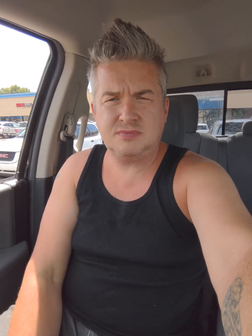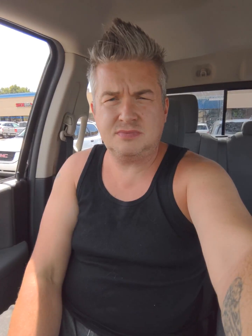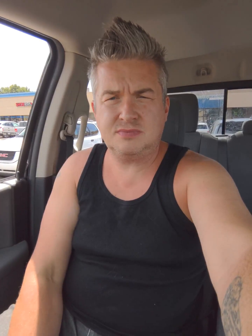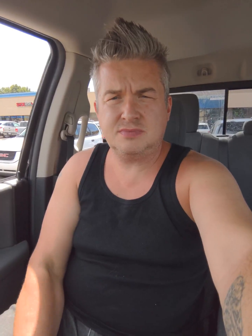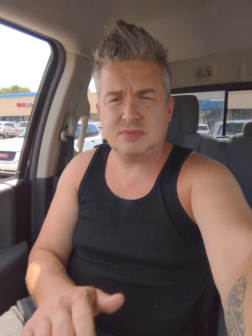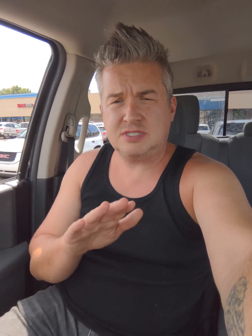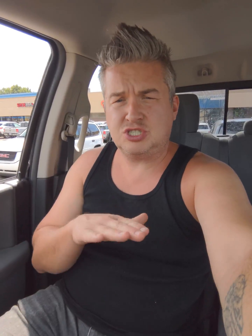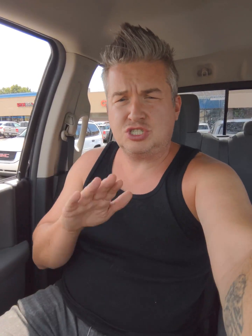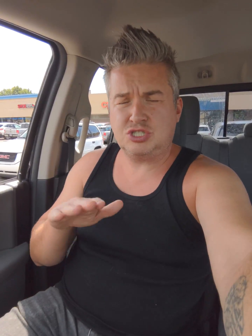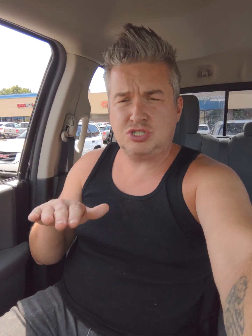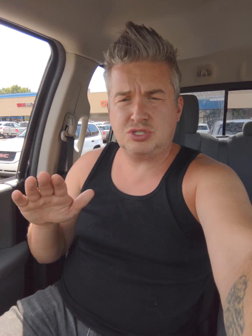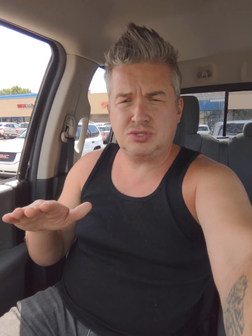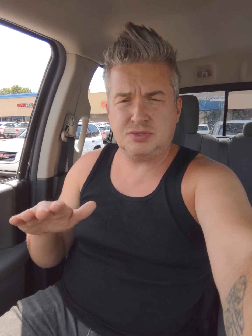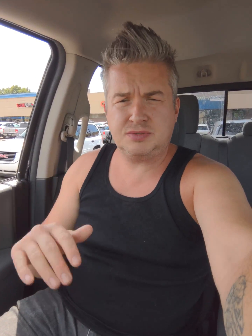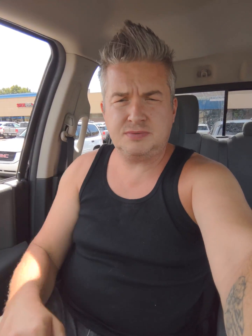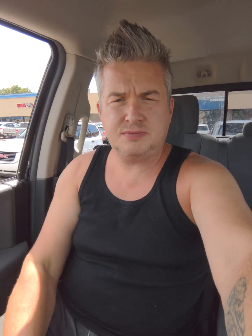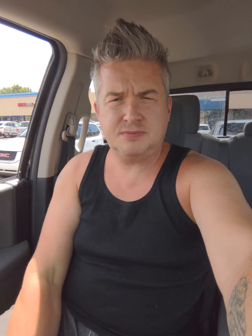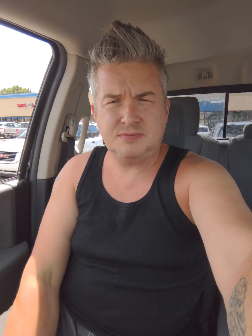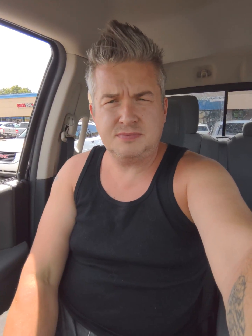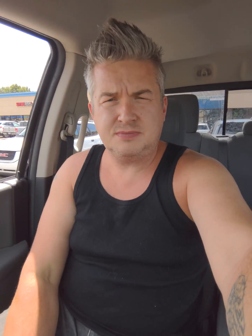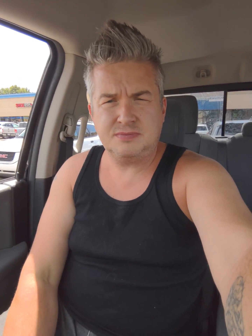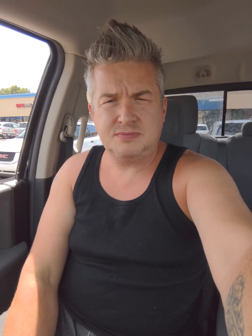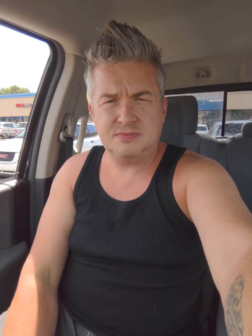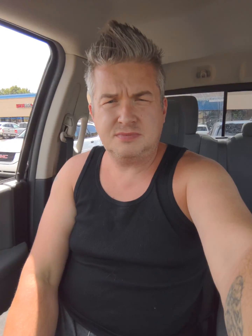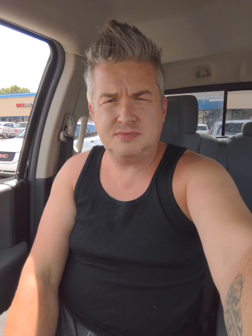children